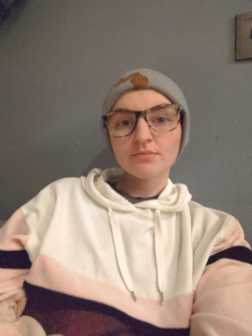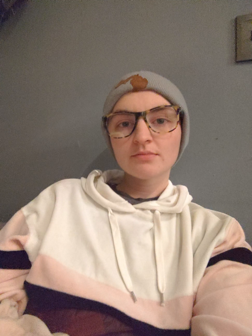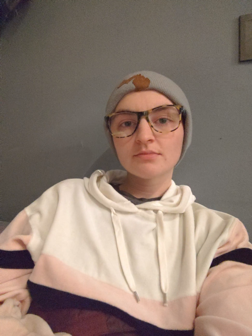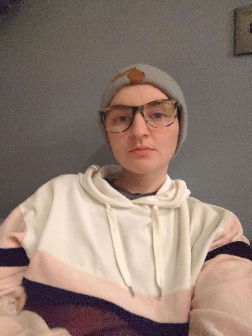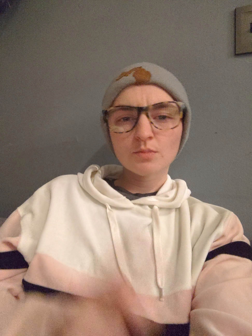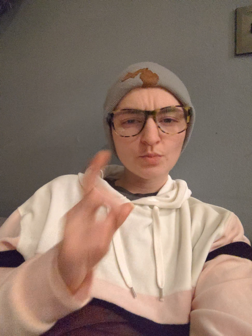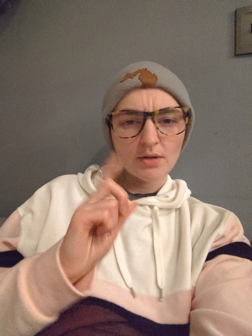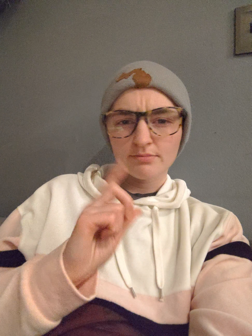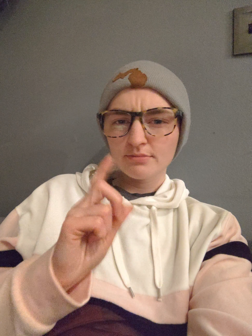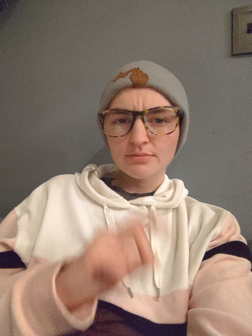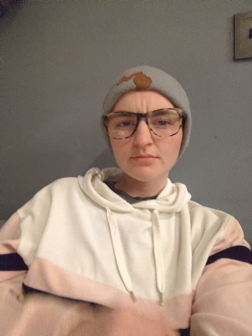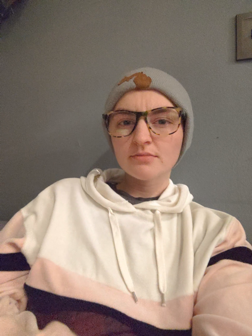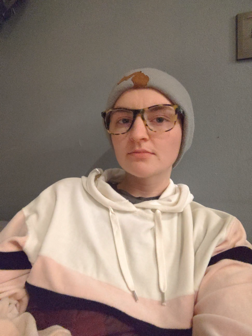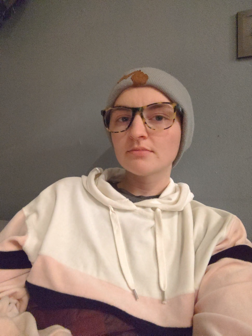where